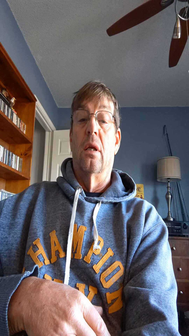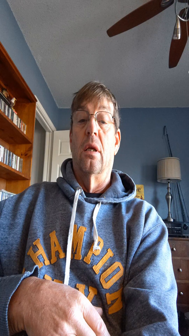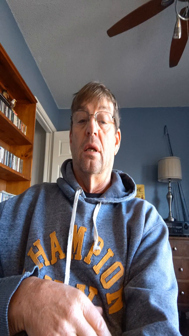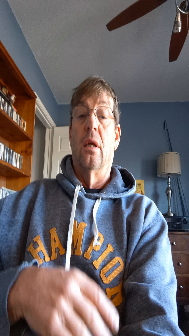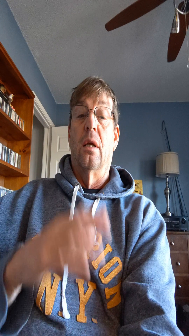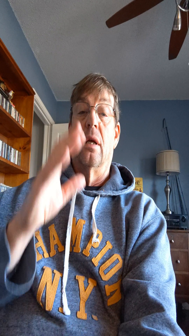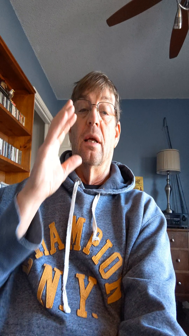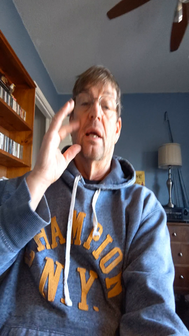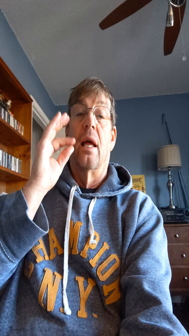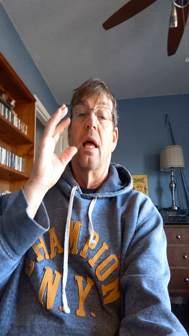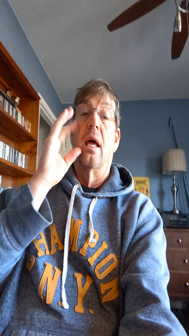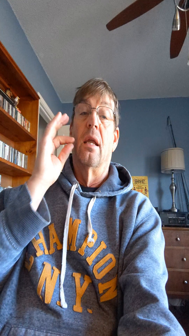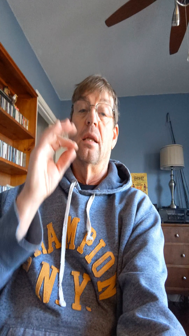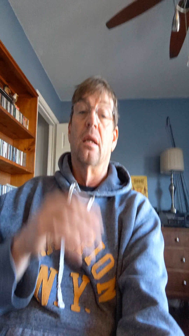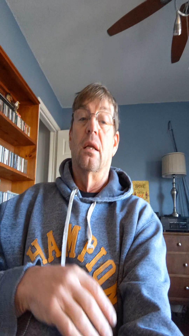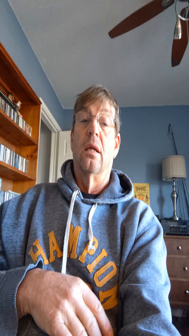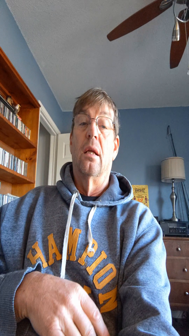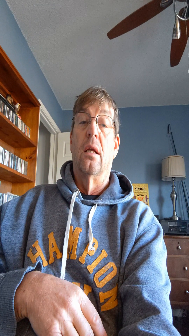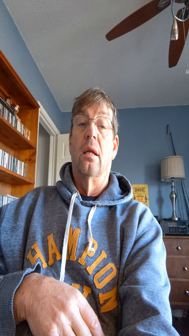cat